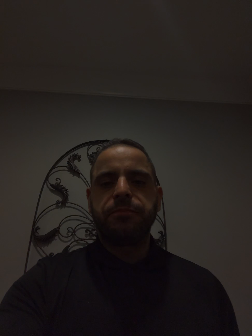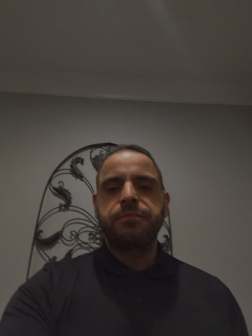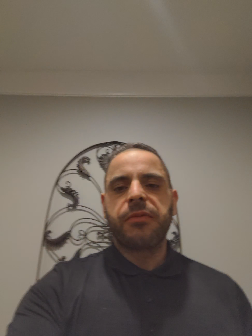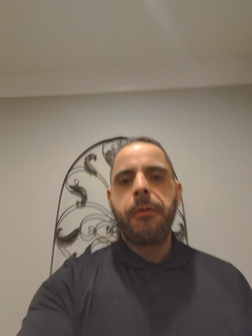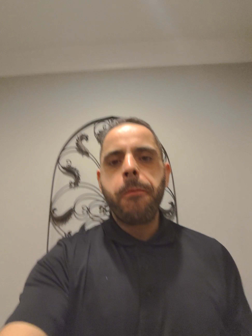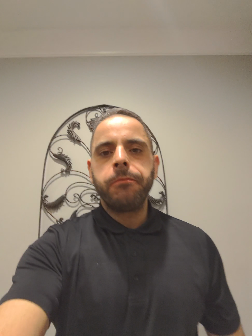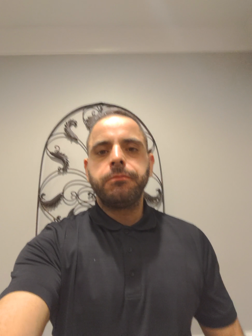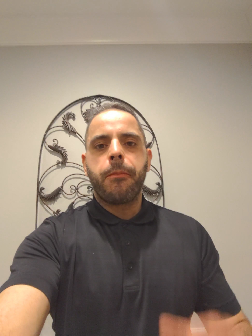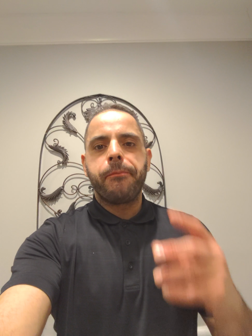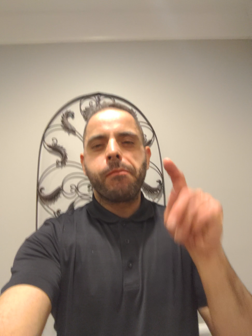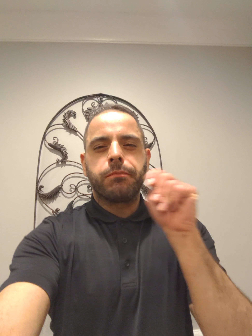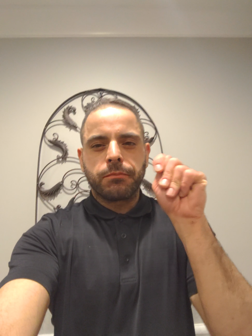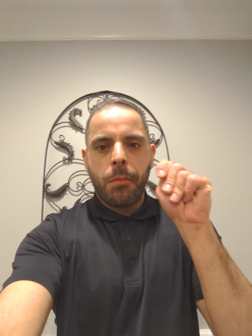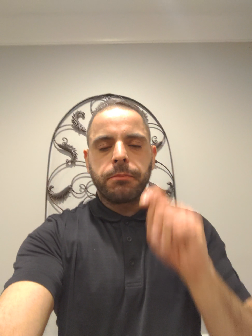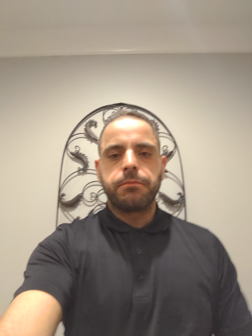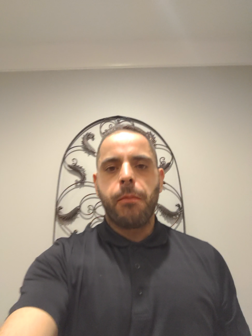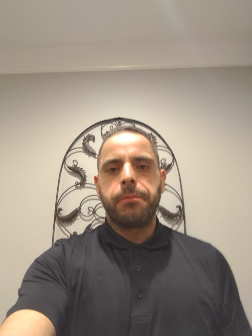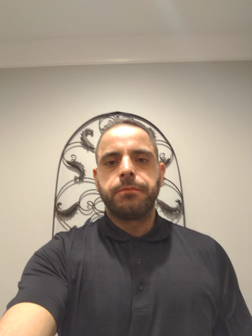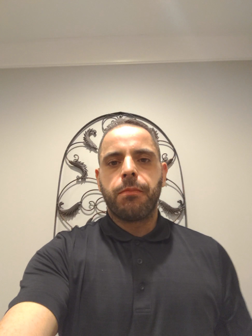potty